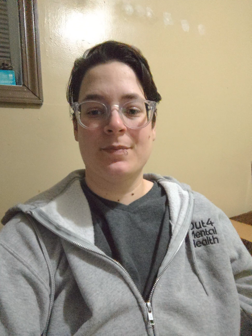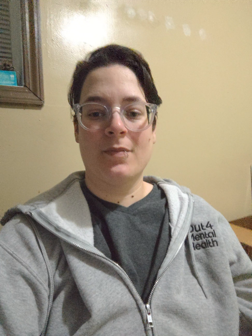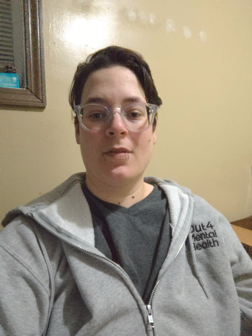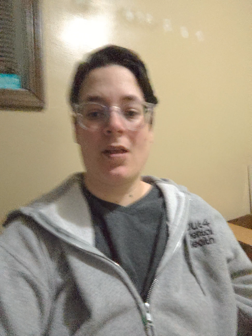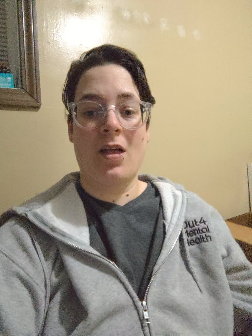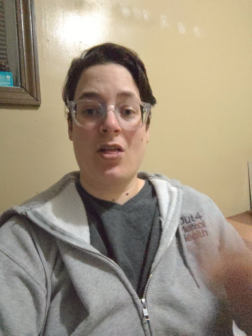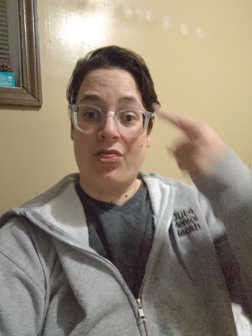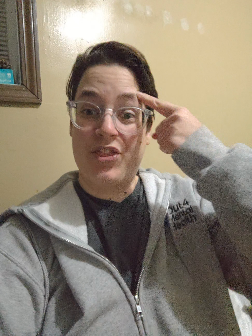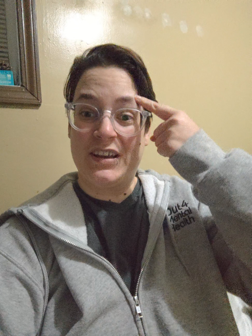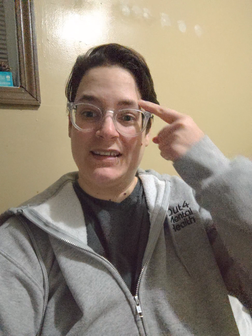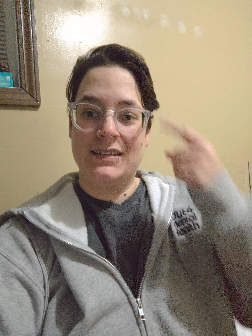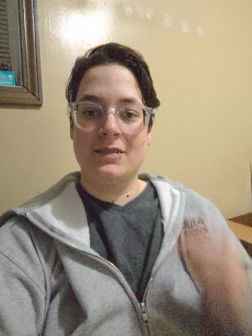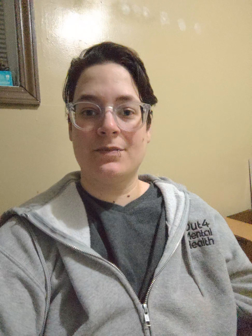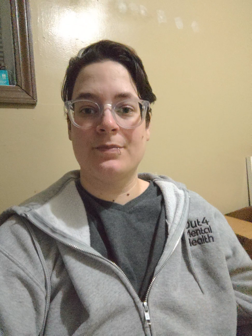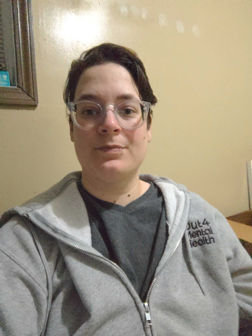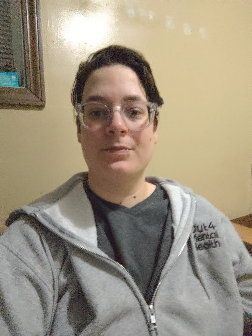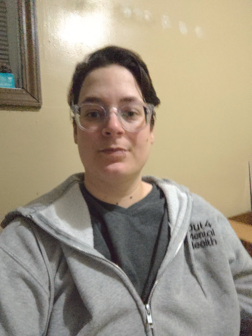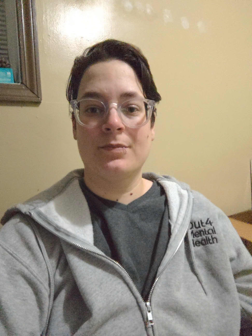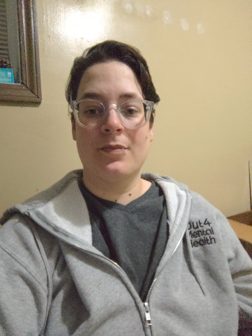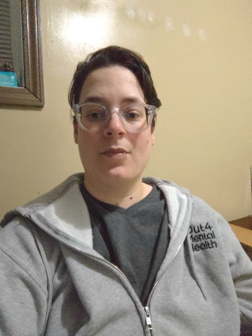think